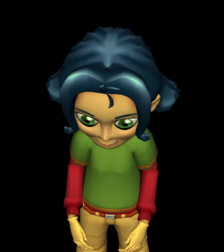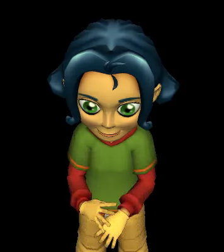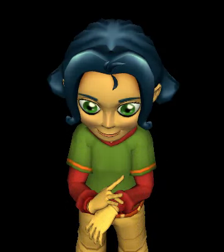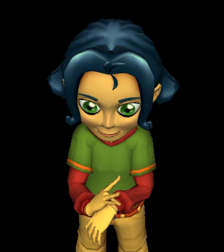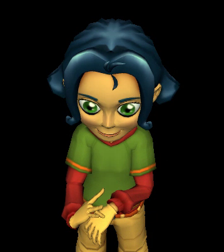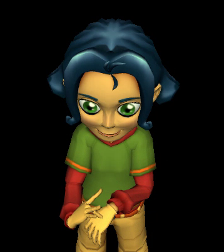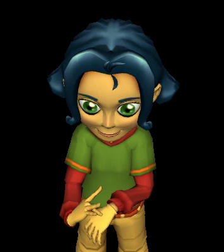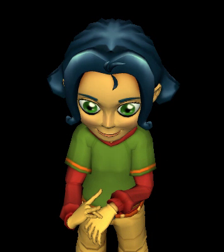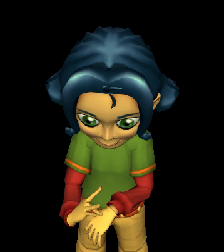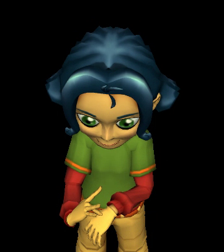يلمس